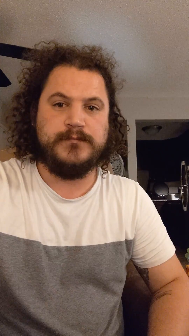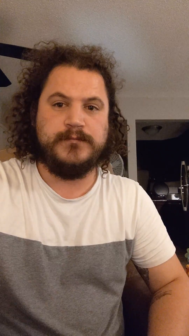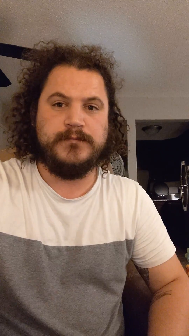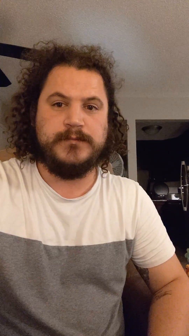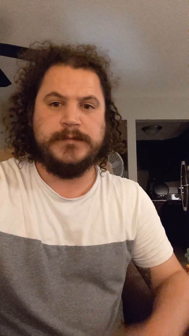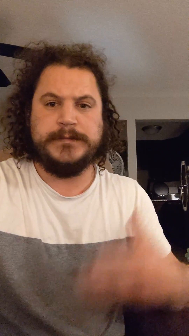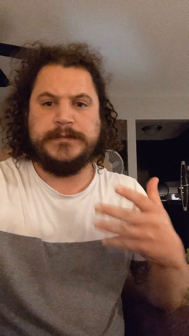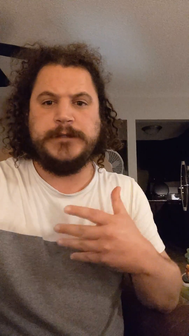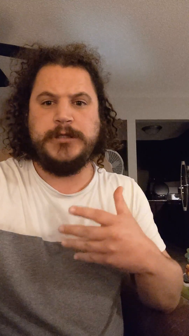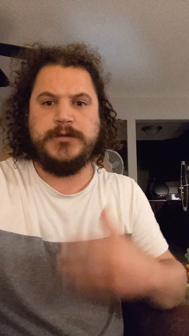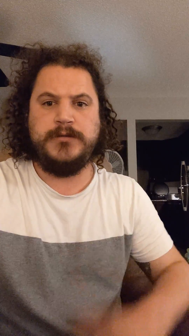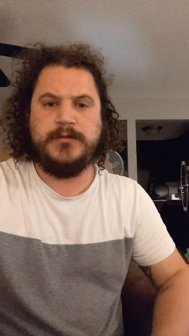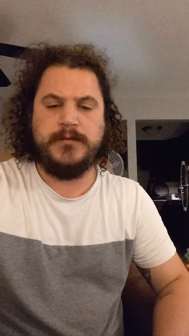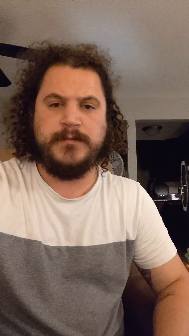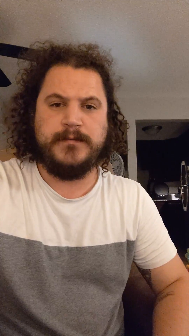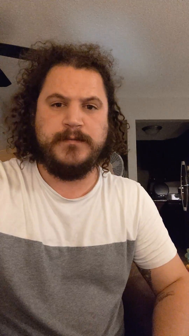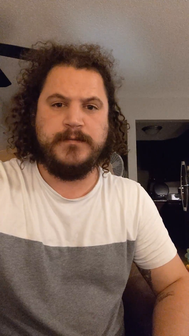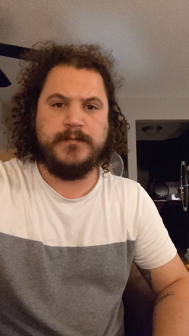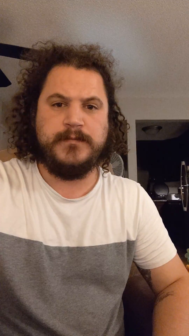scared